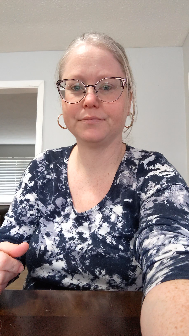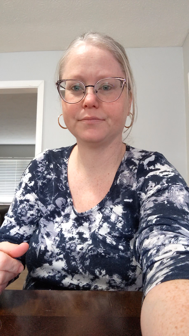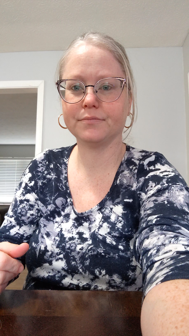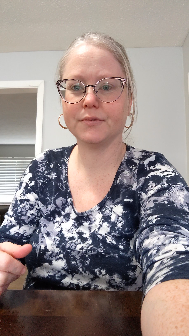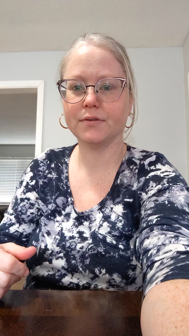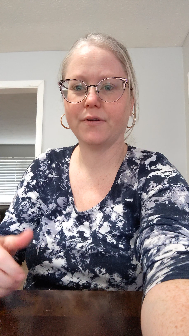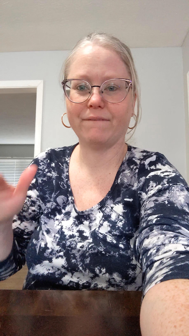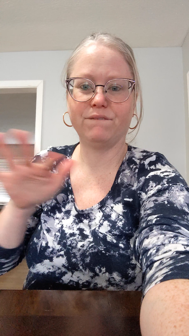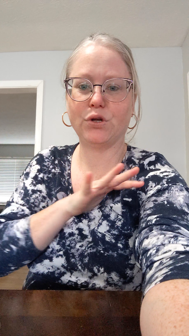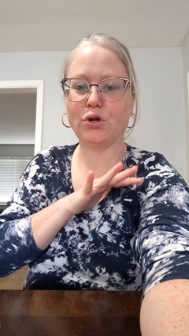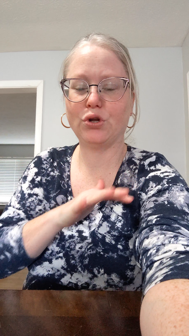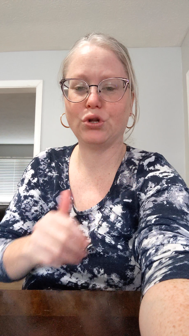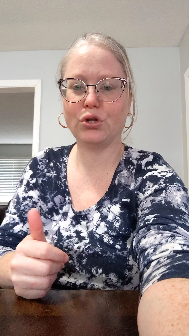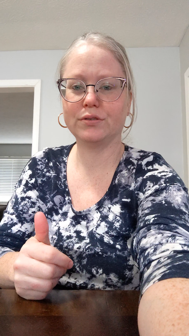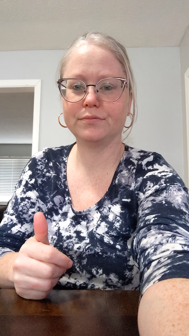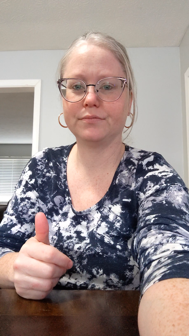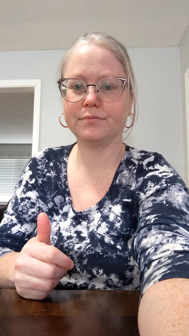full